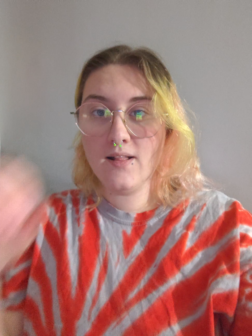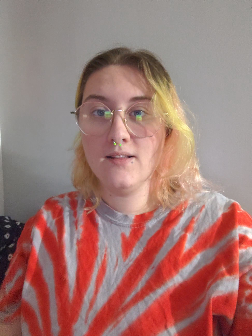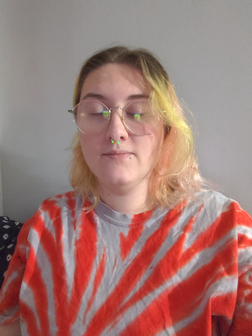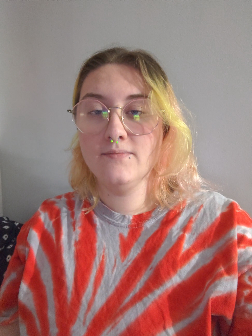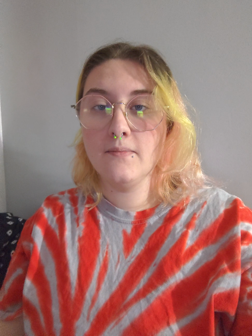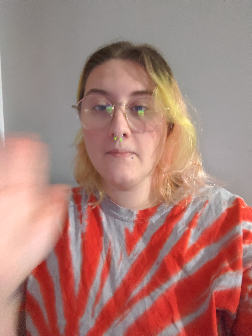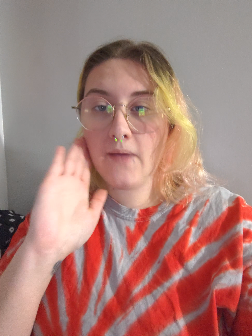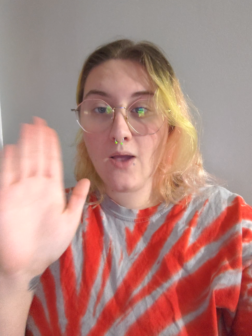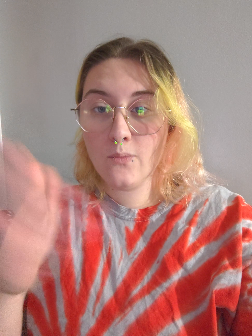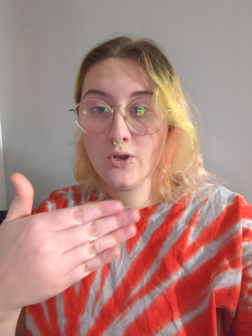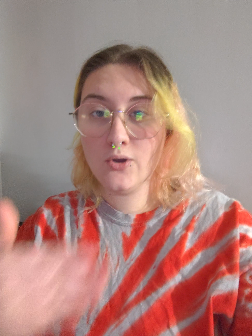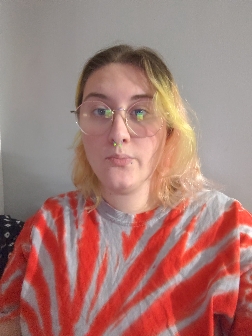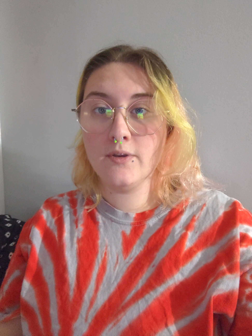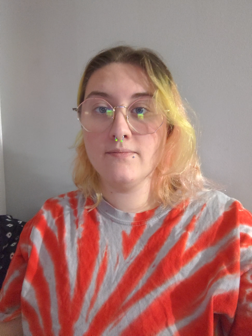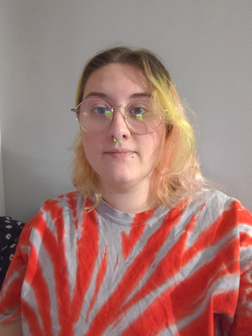bedroom